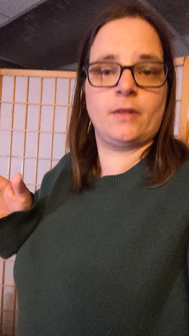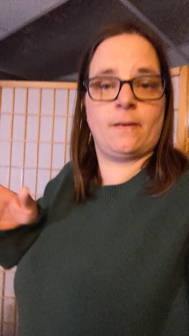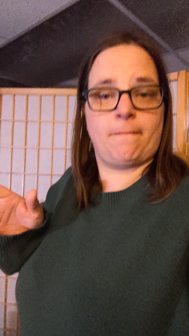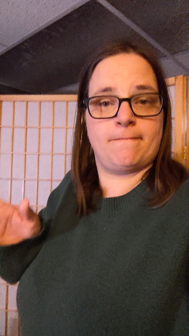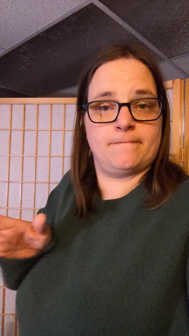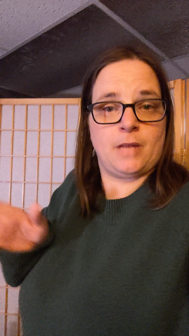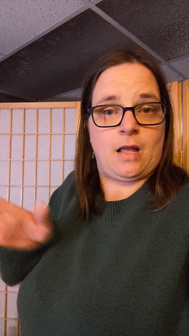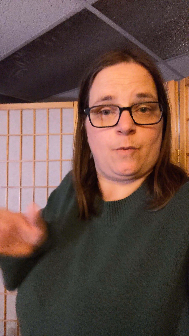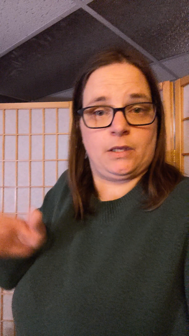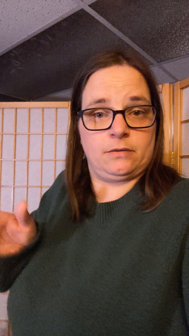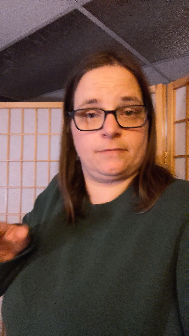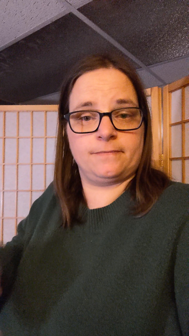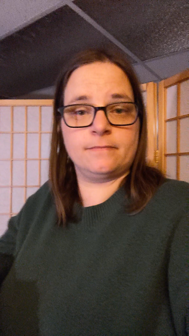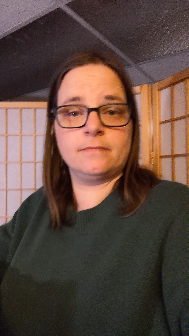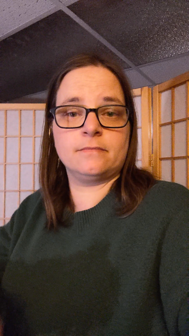penguin